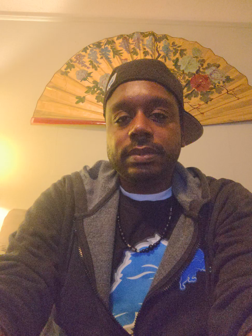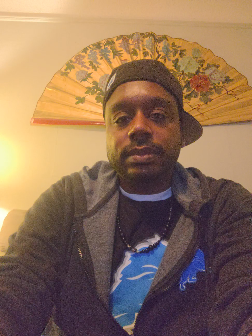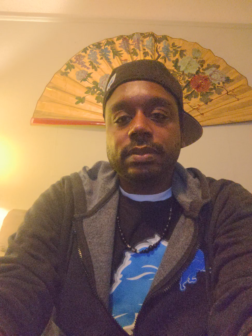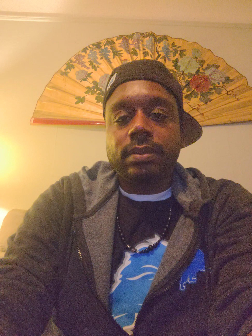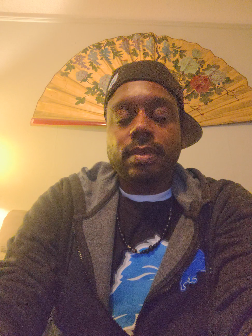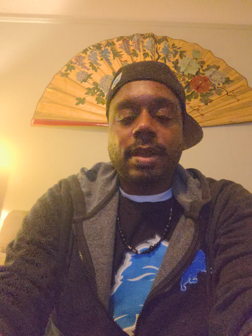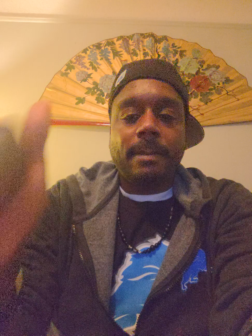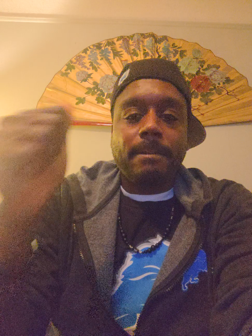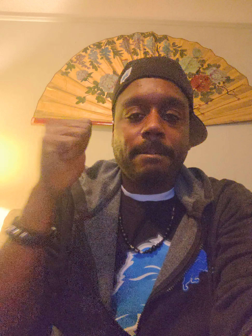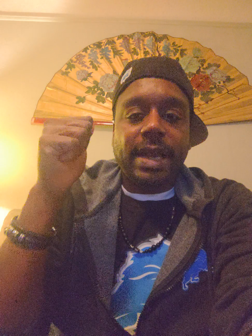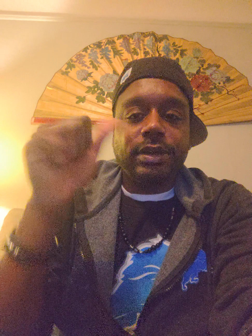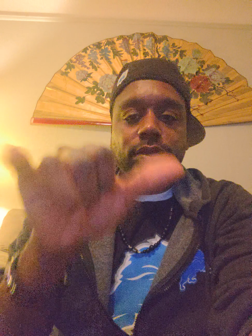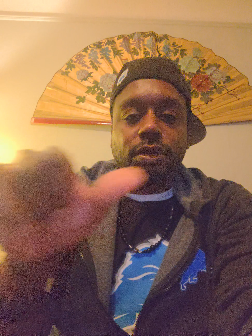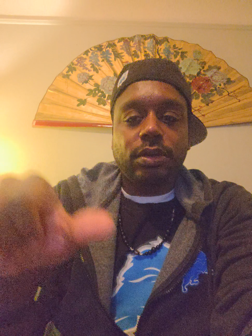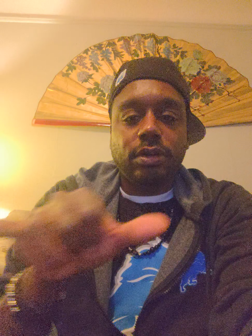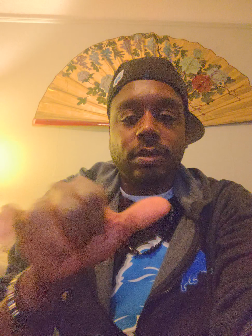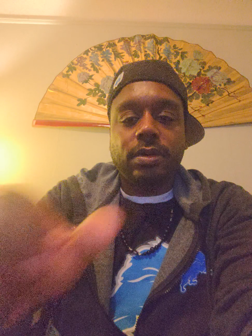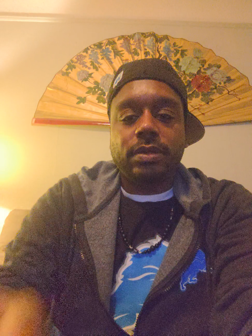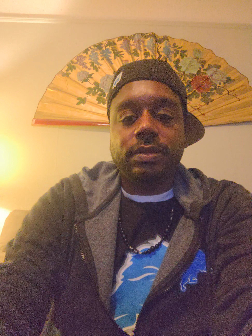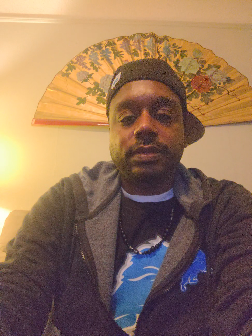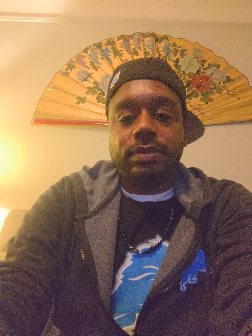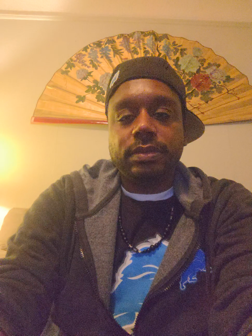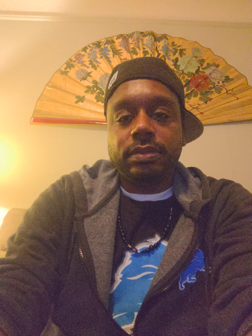backyard